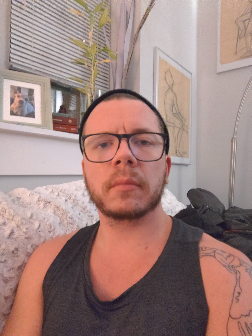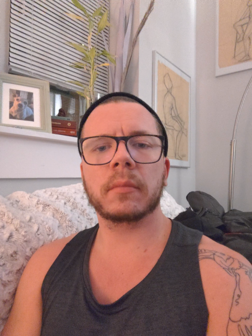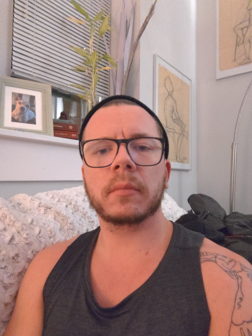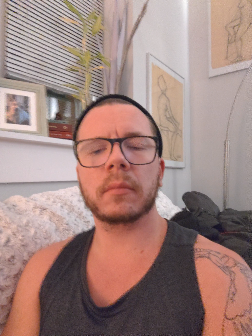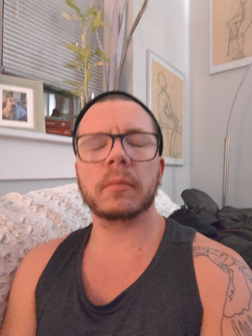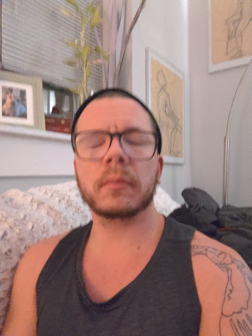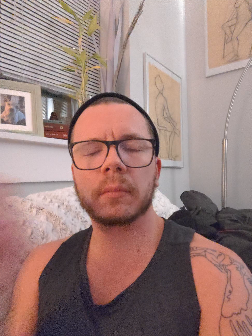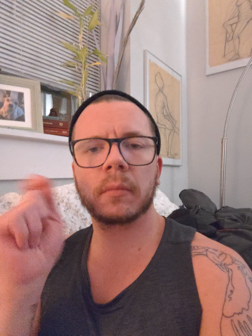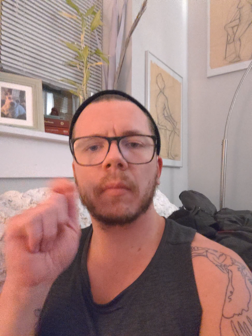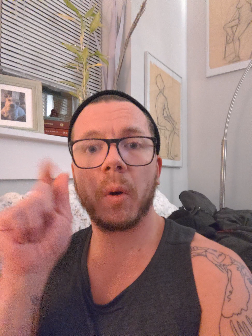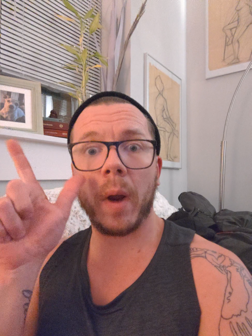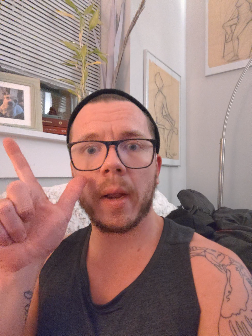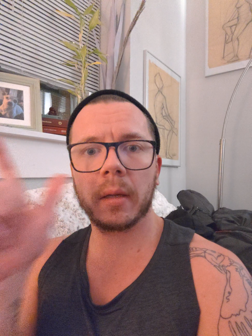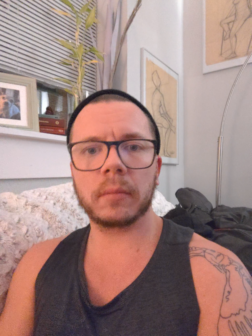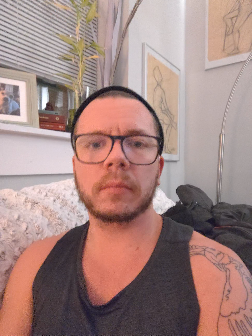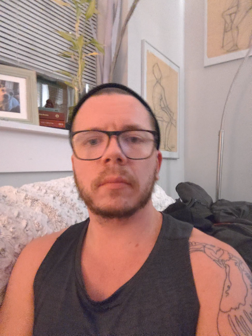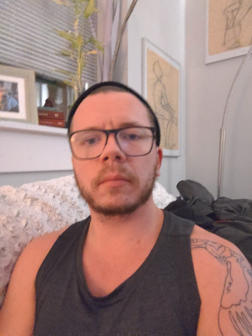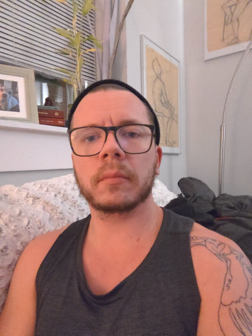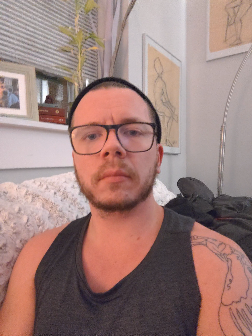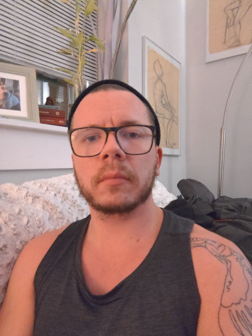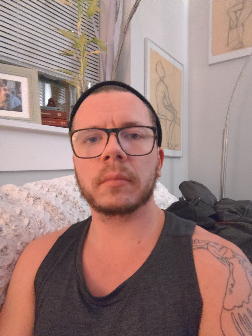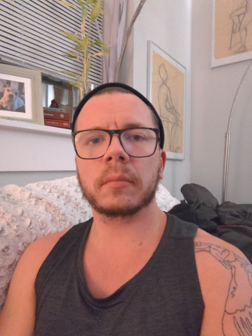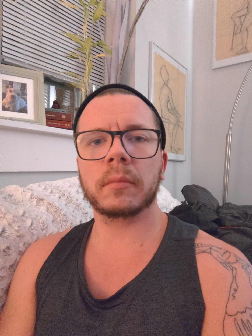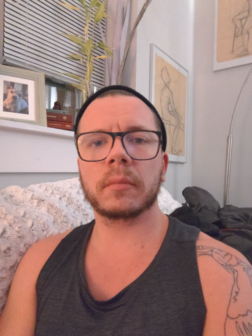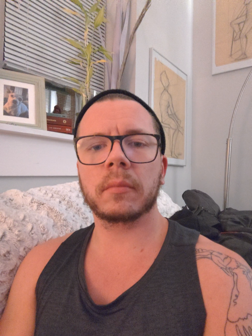awake